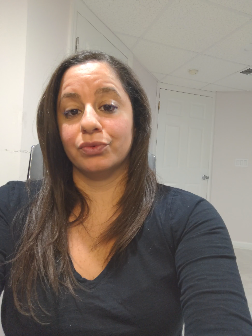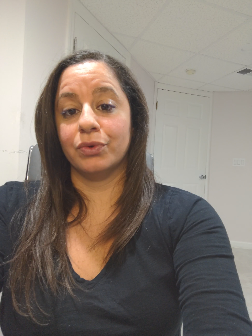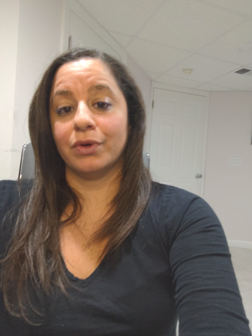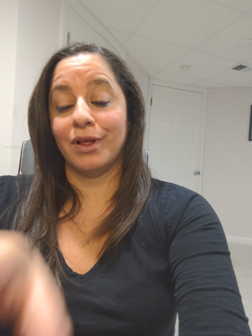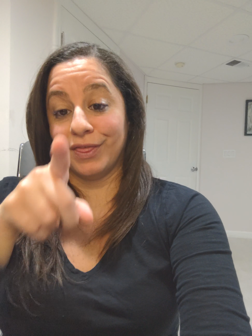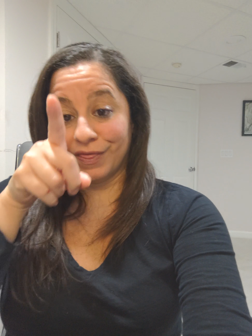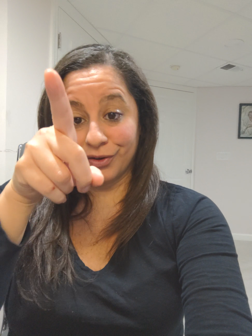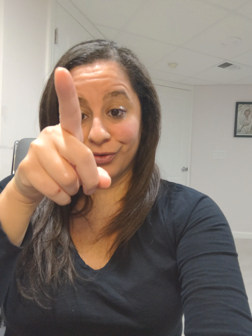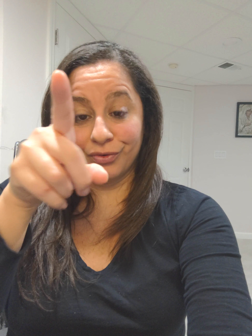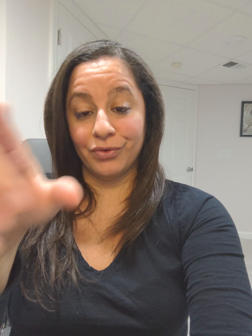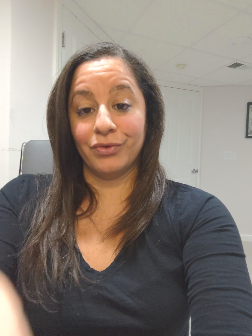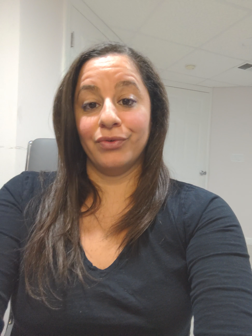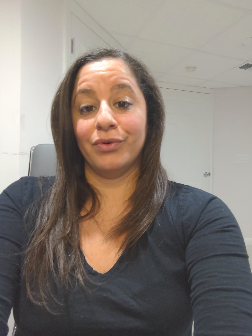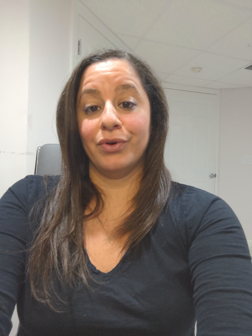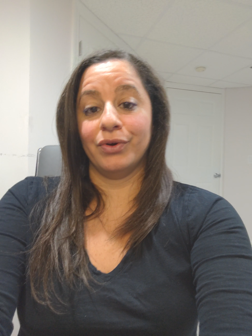there